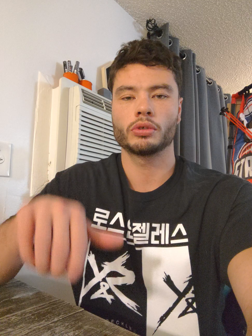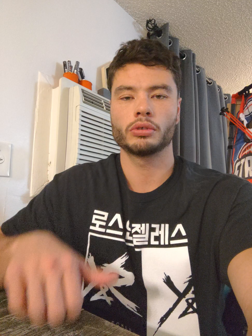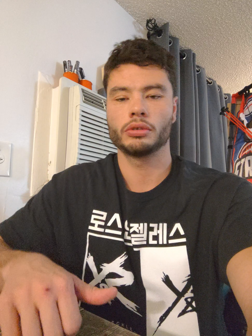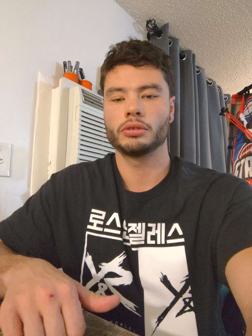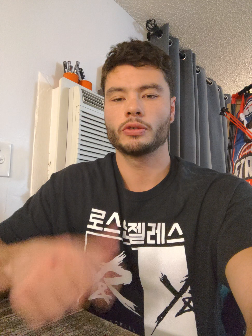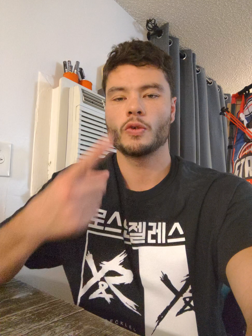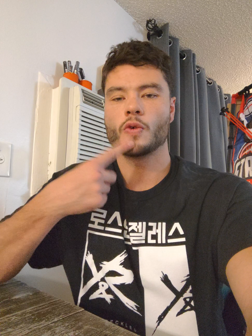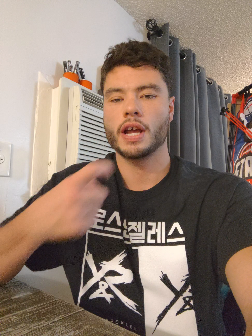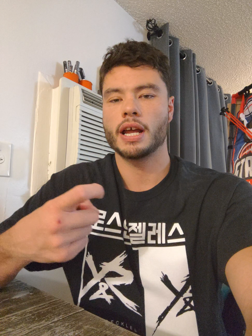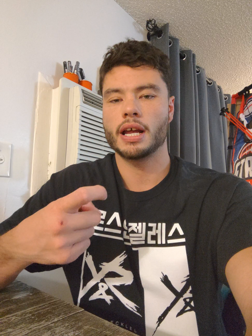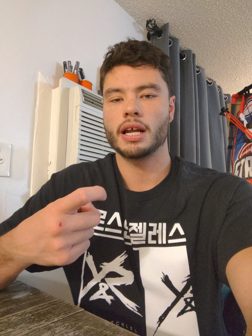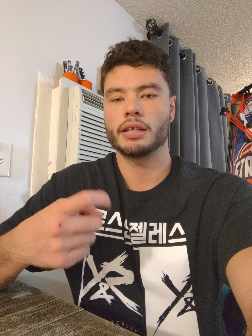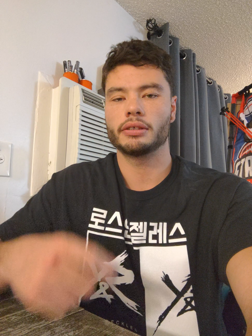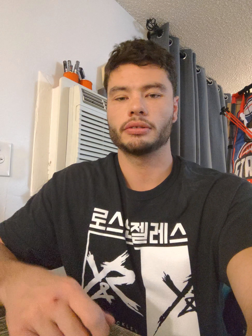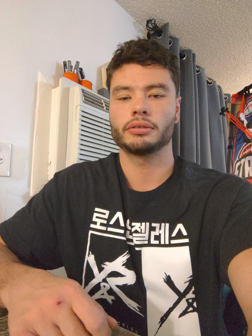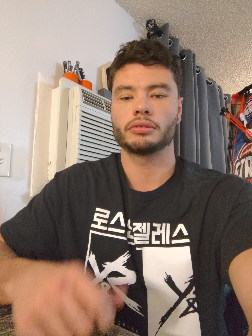red